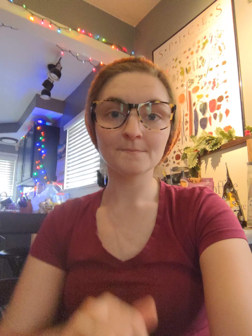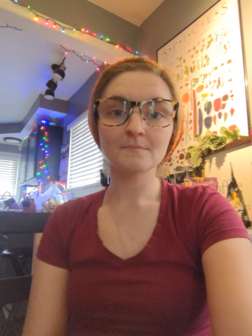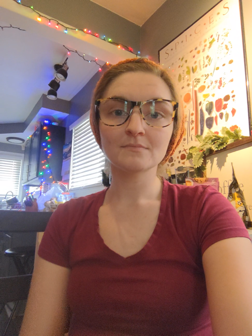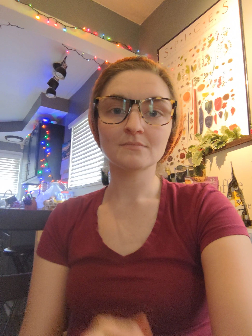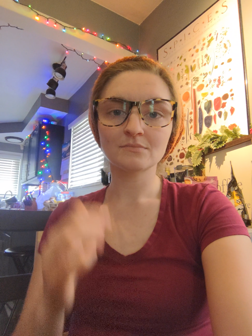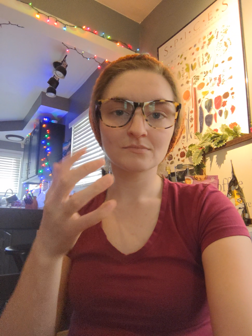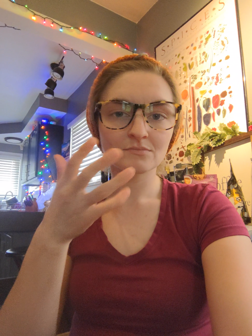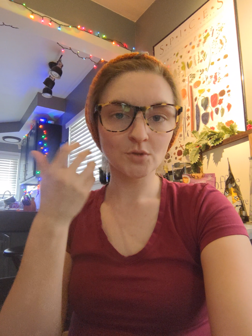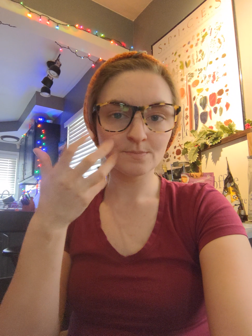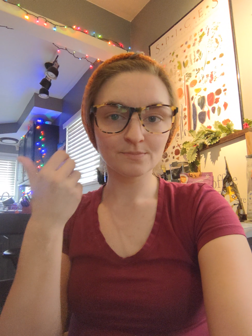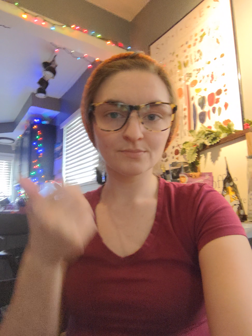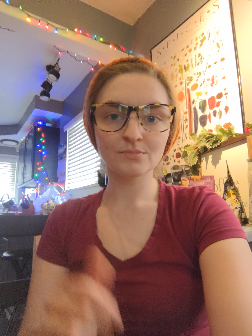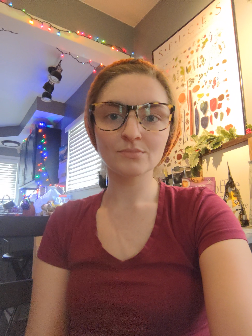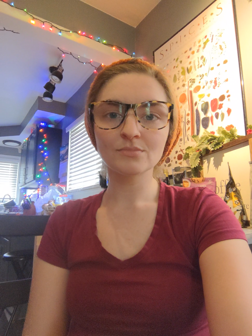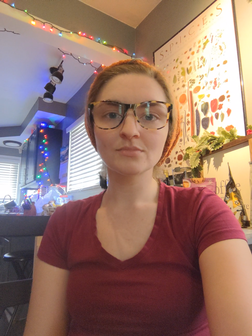tiger